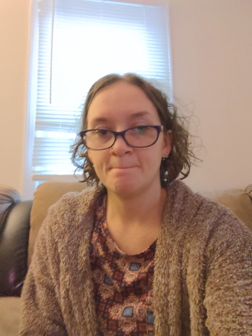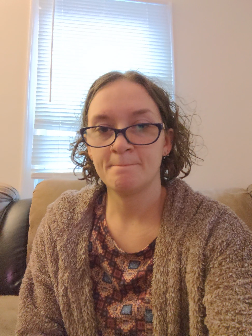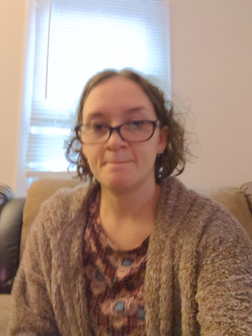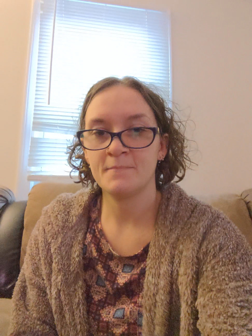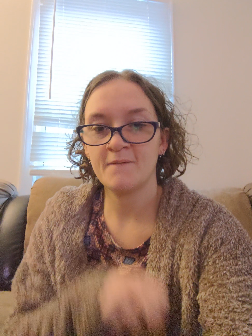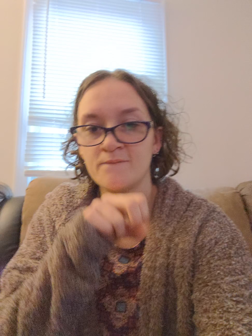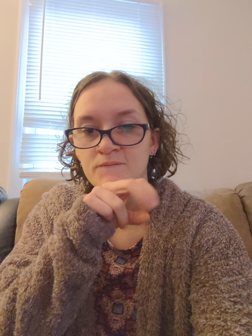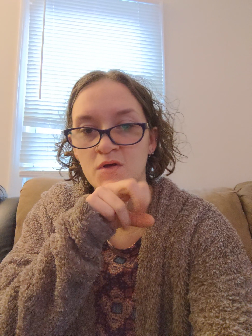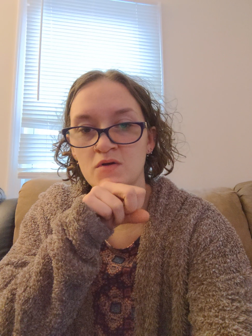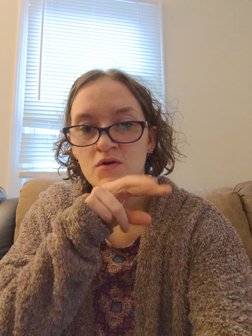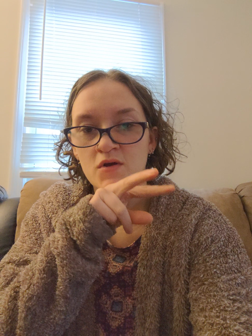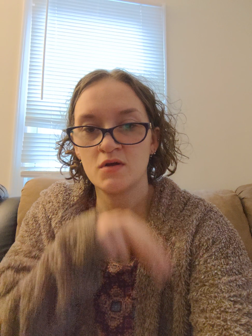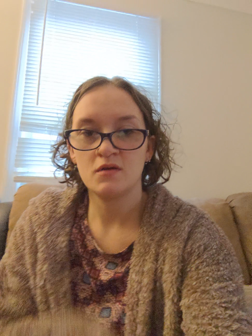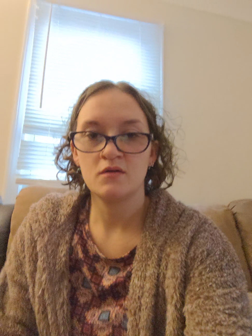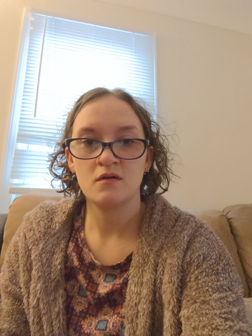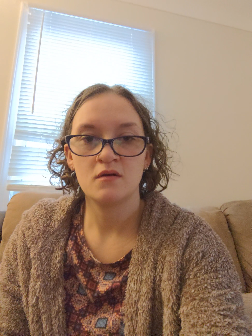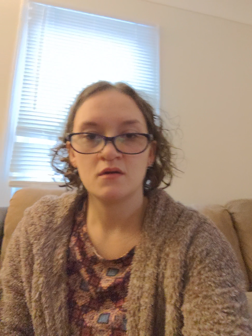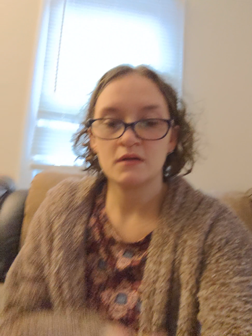frog